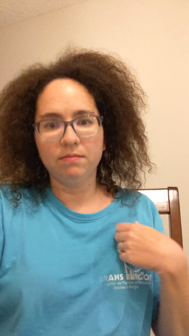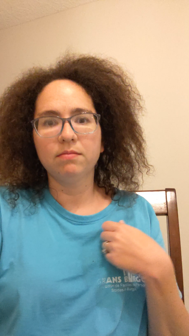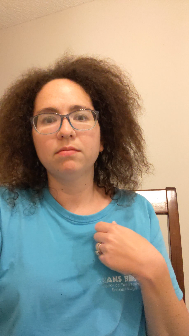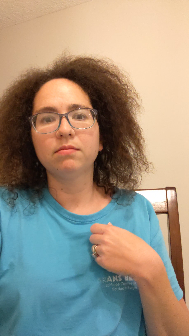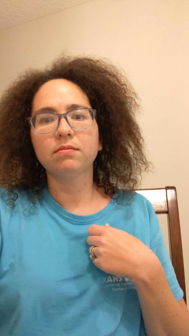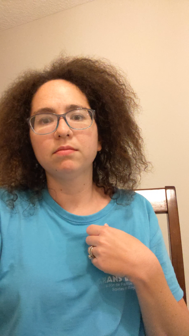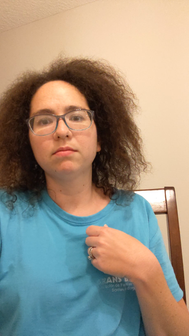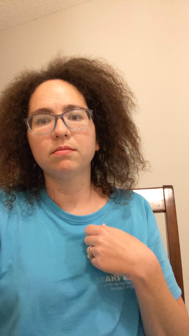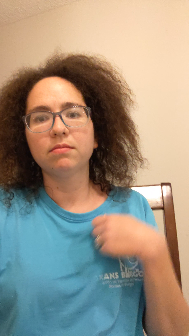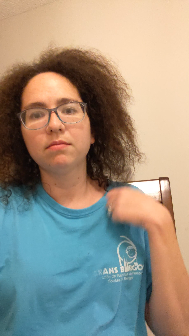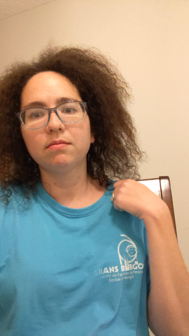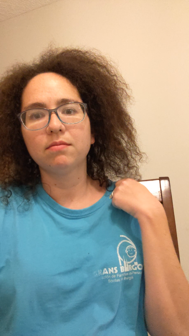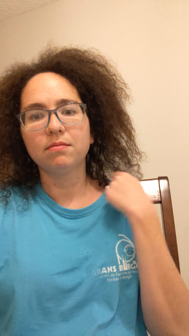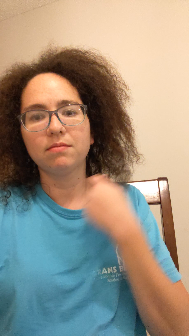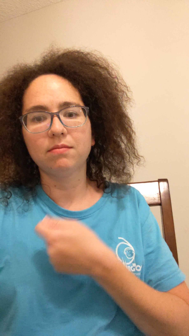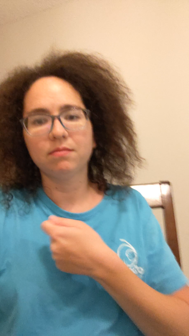coats